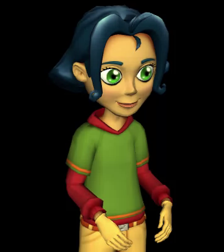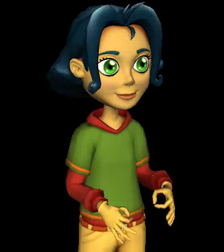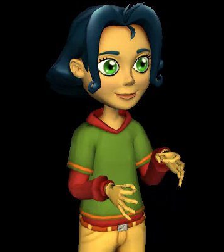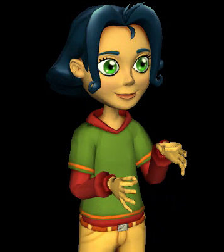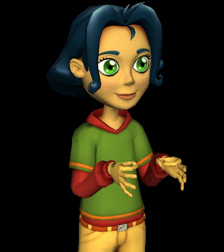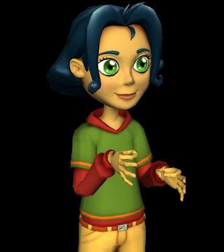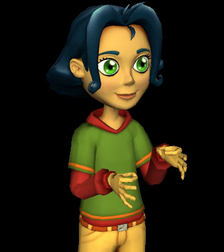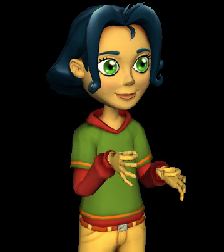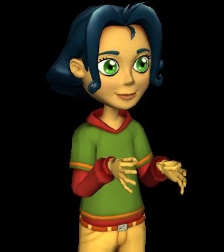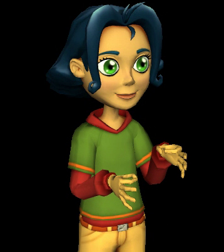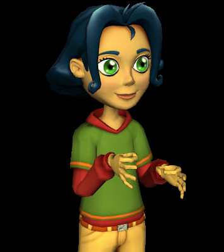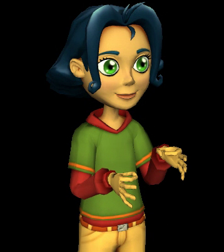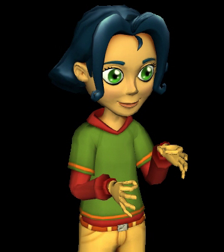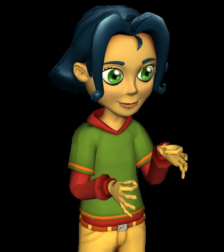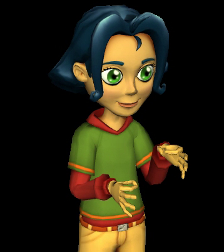محكمة